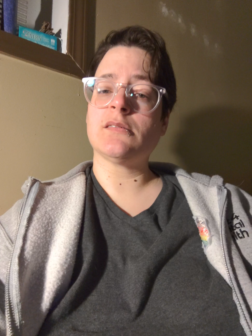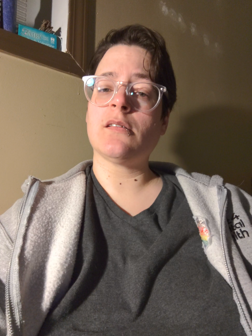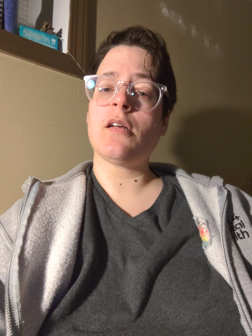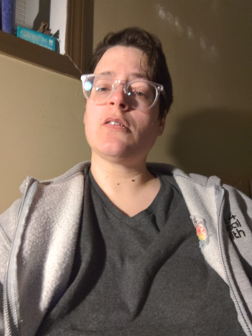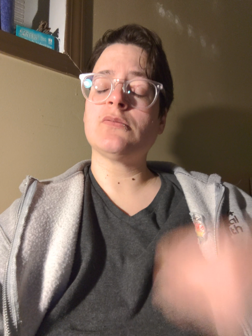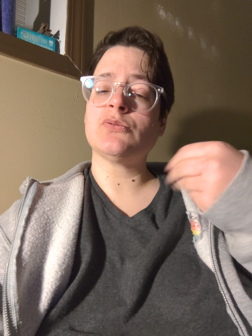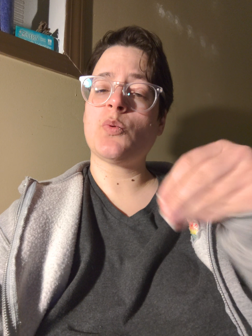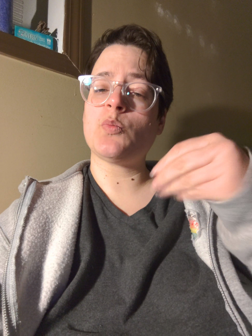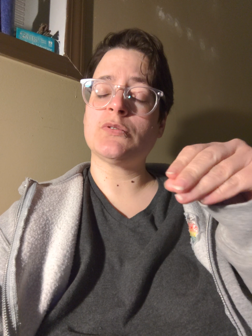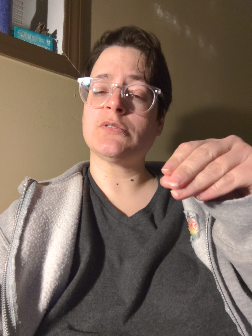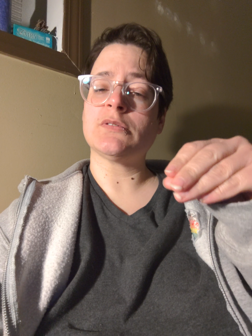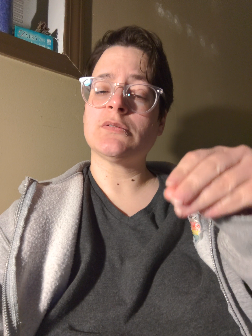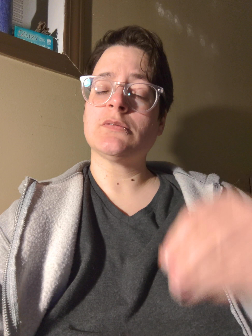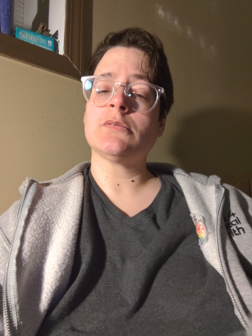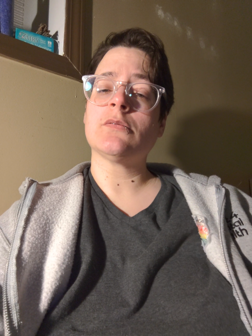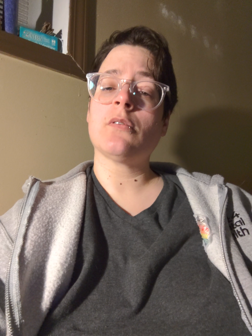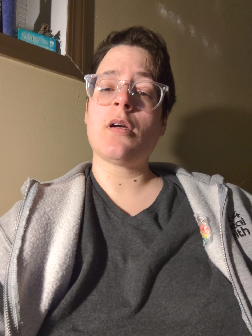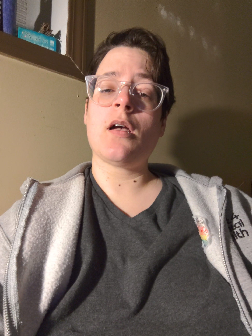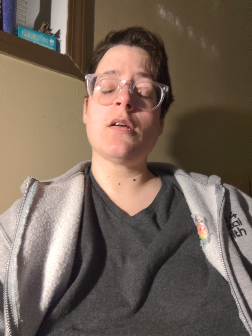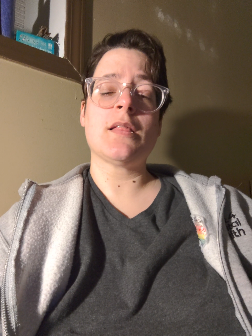store